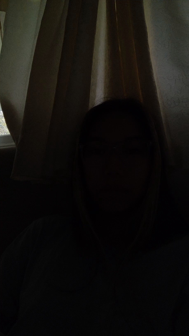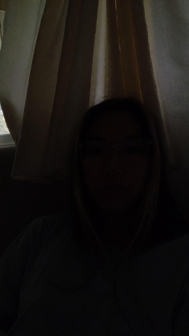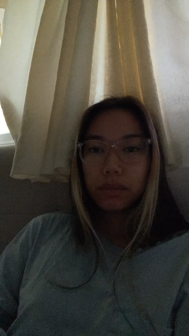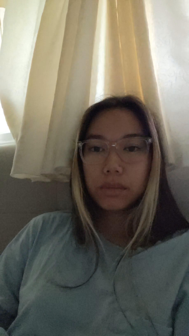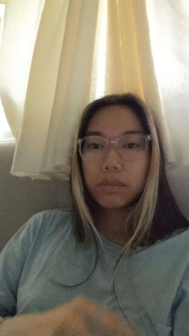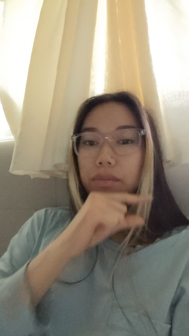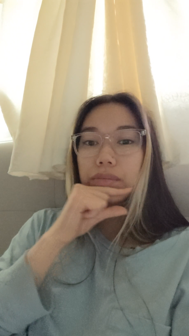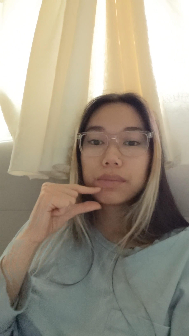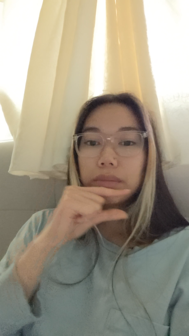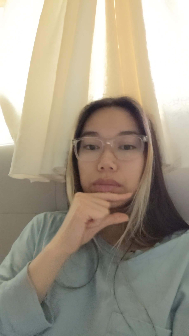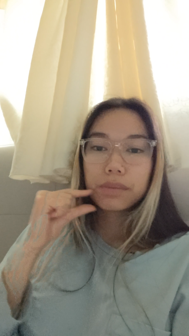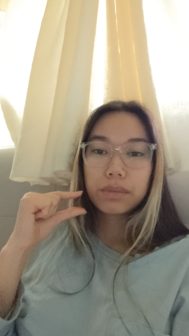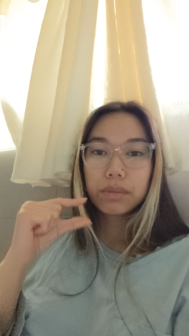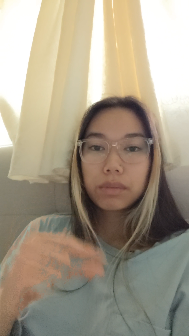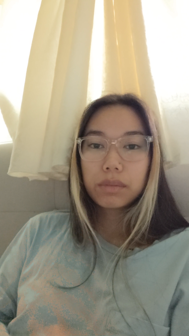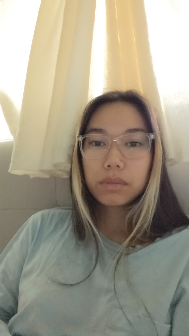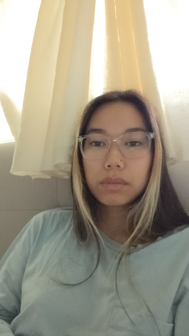glue